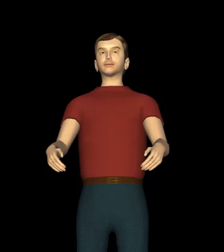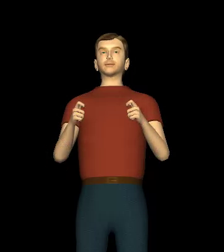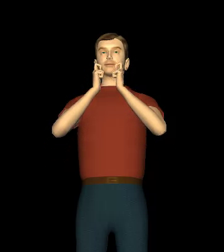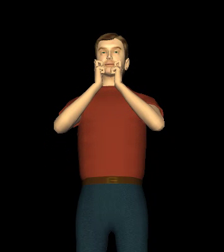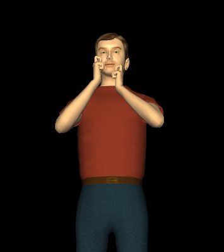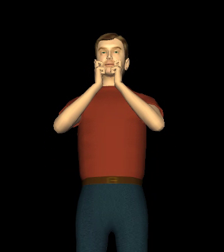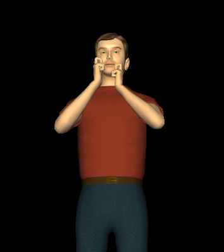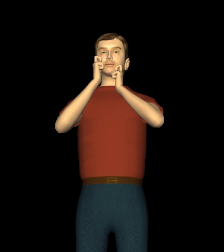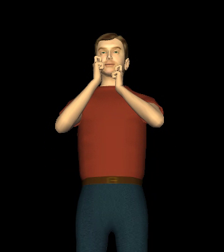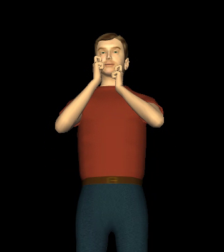يناقش